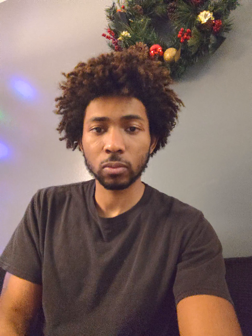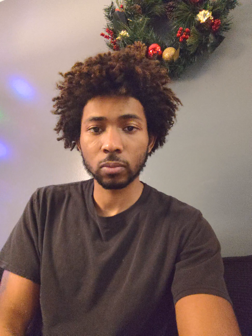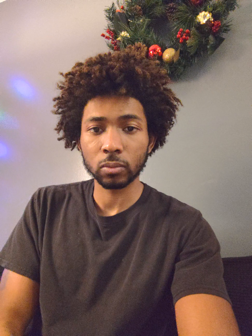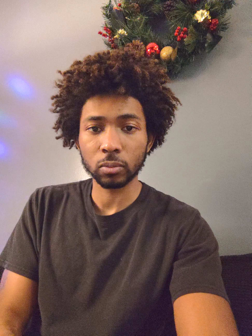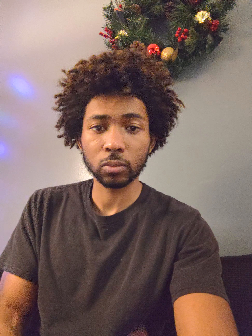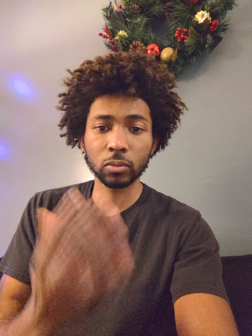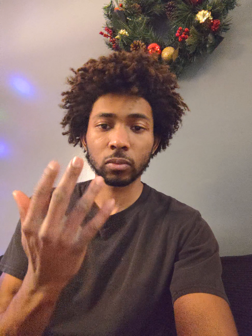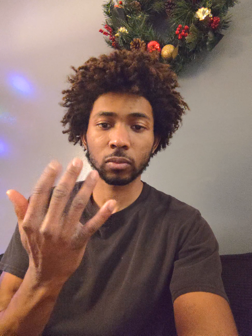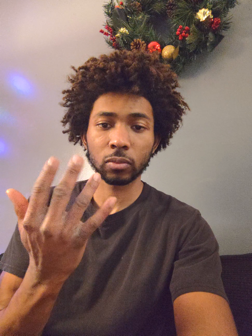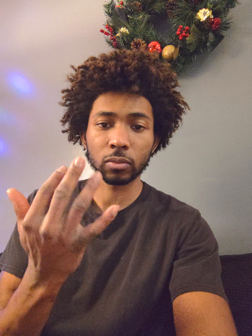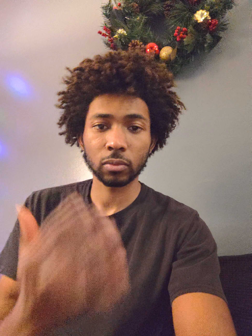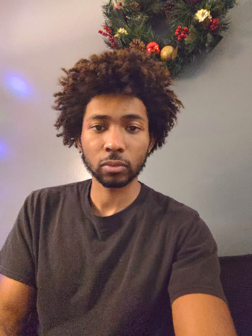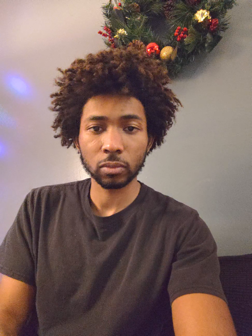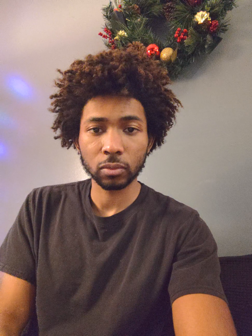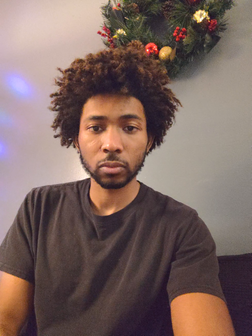finger